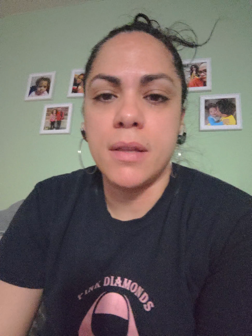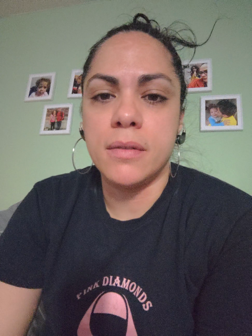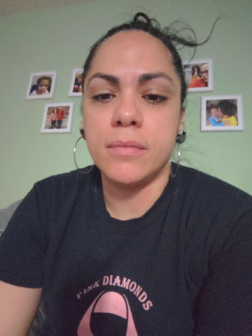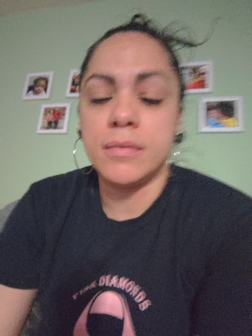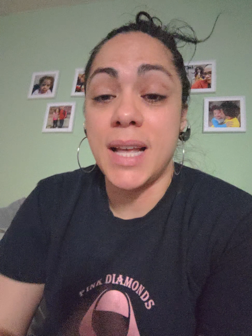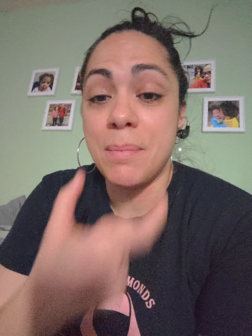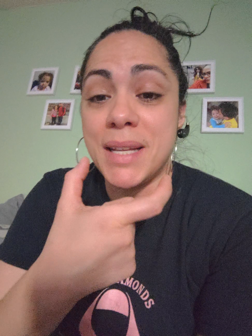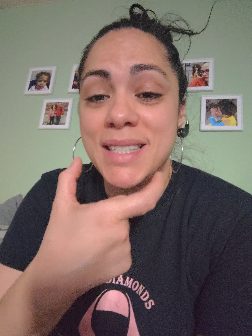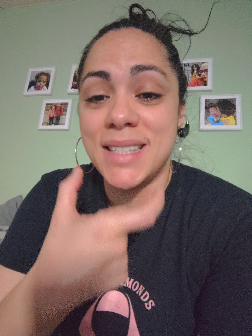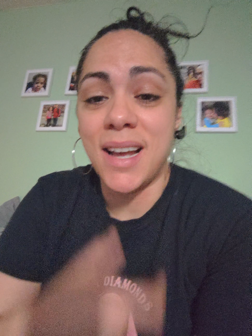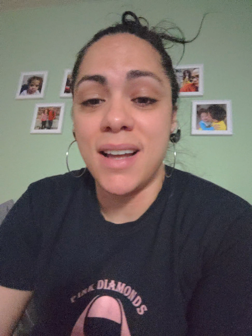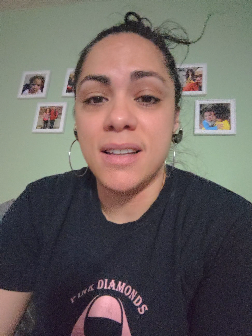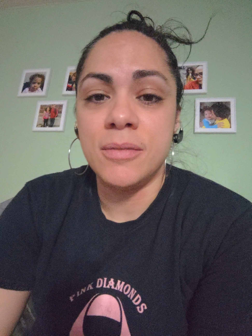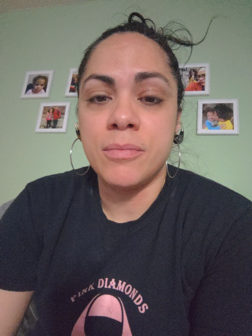pizza